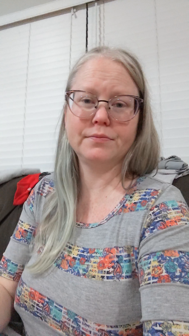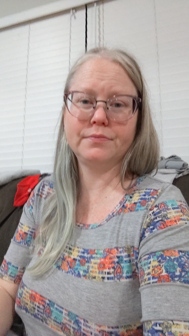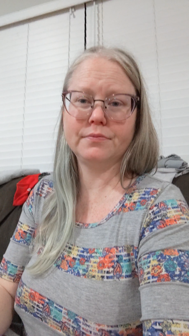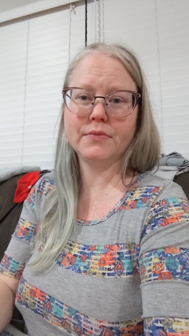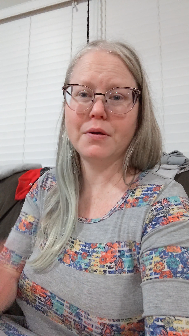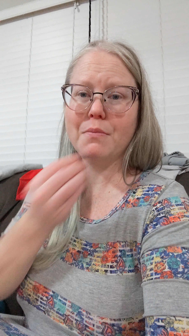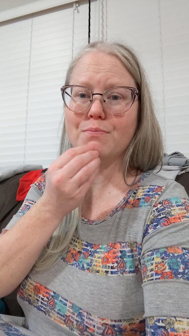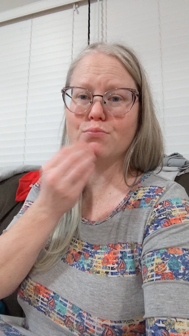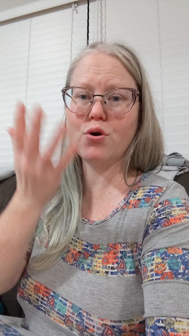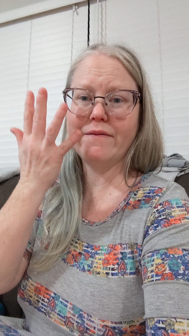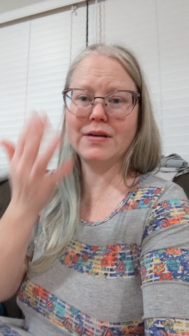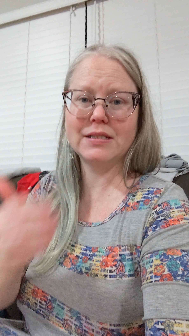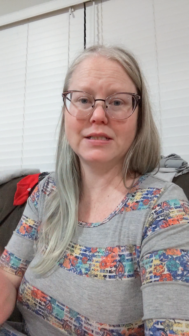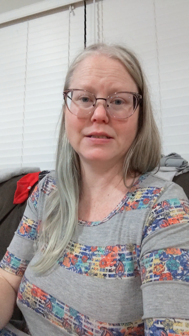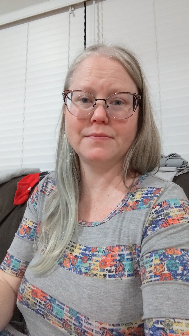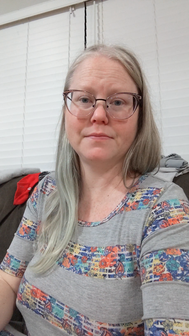breakfast